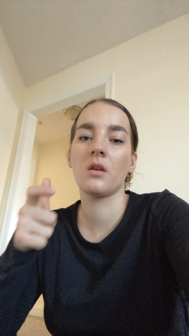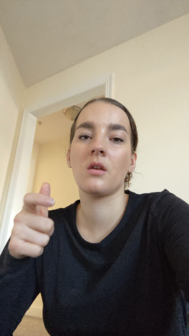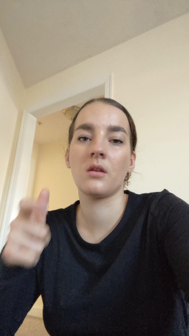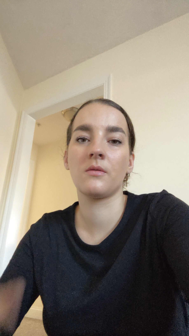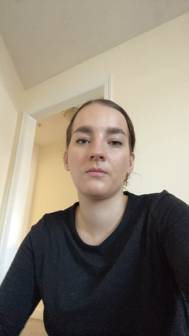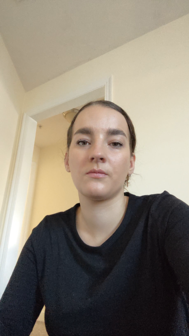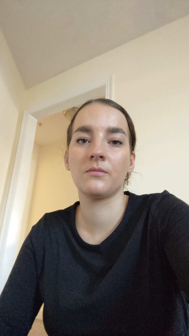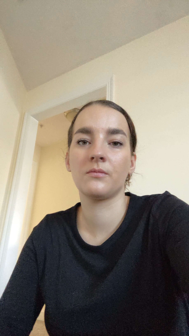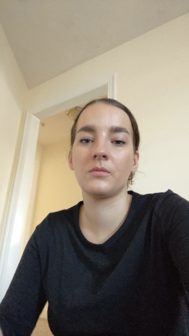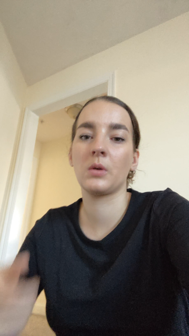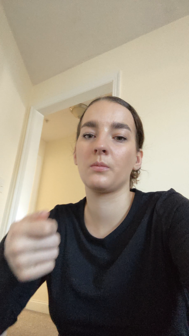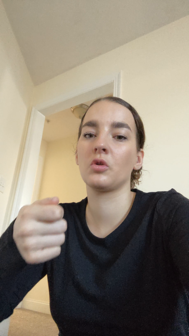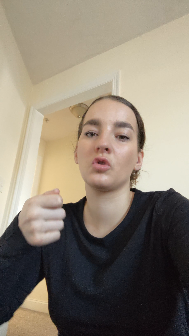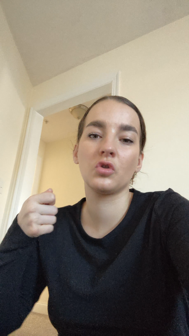pull